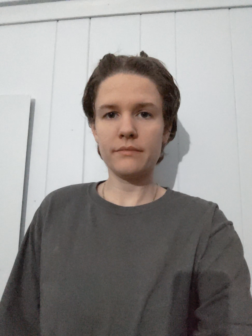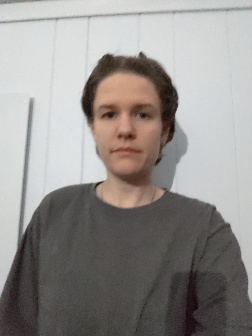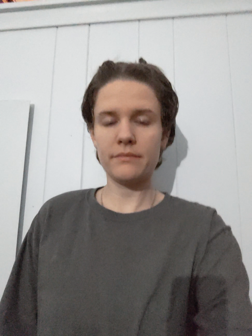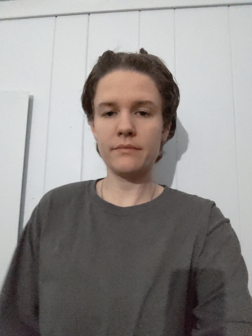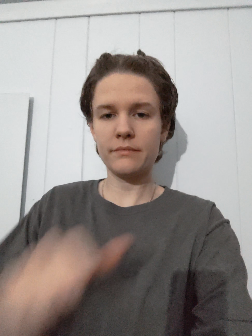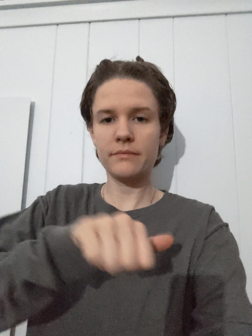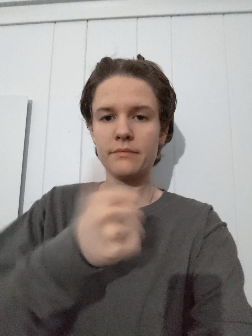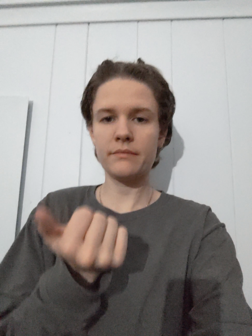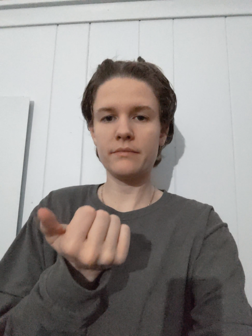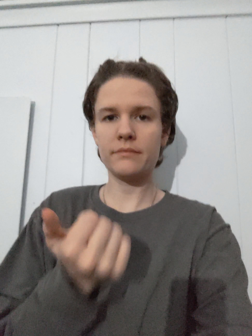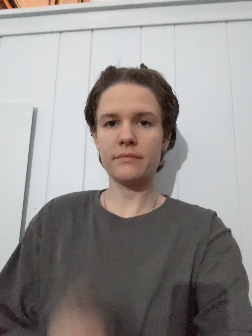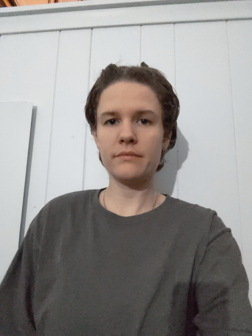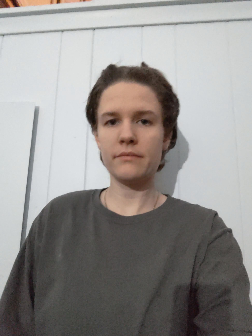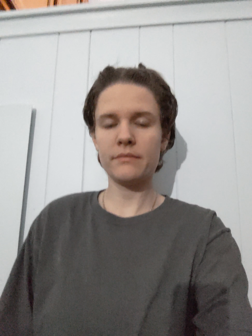another